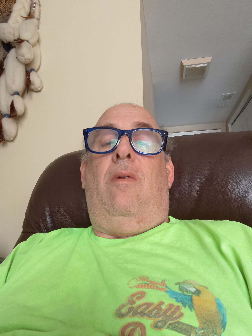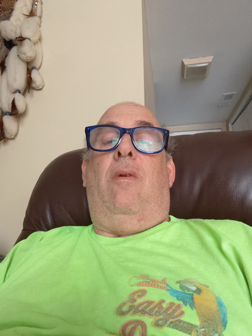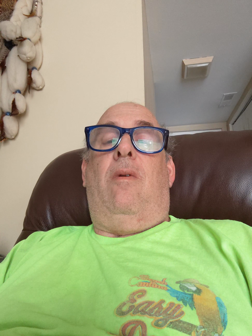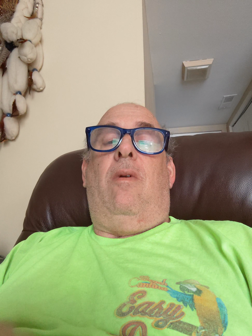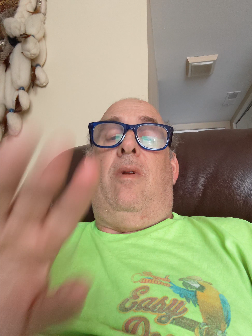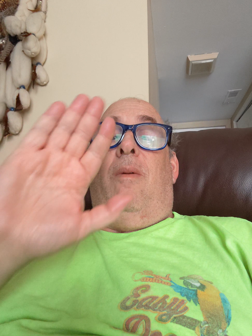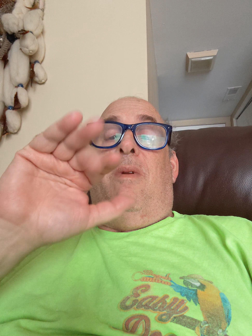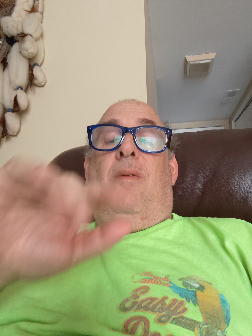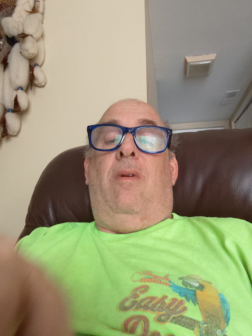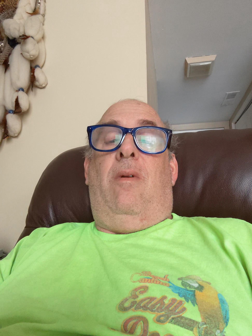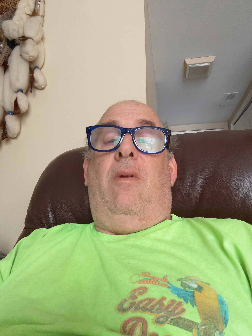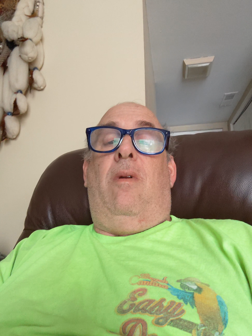bye